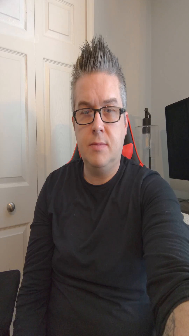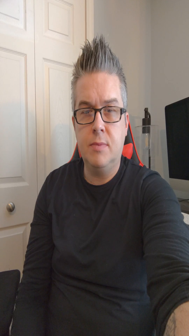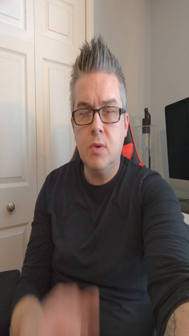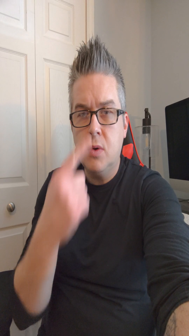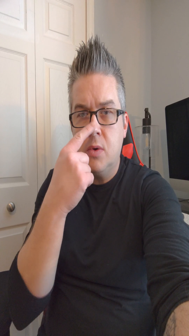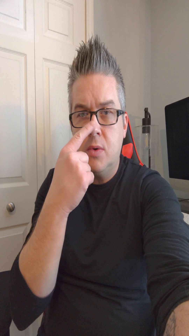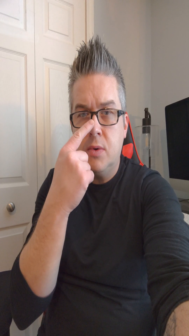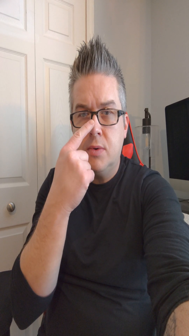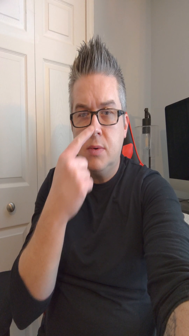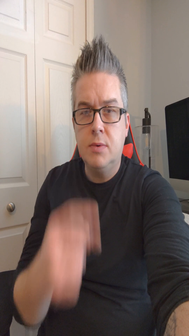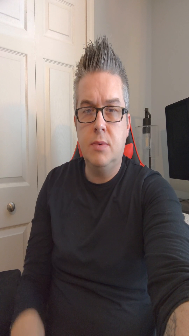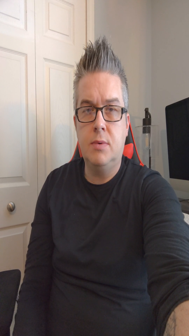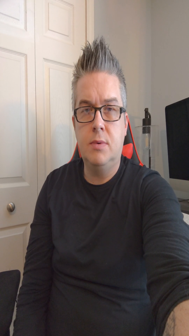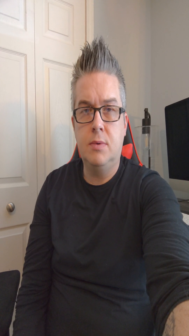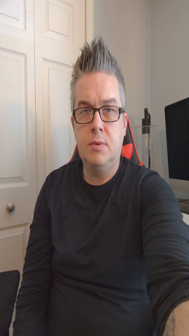nose